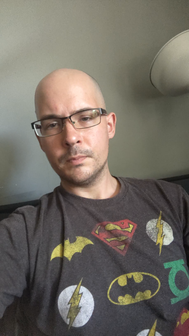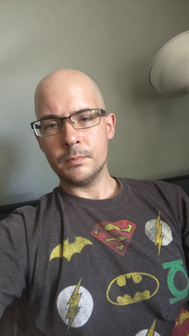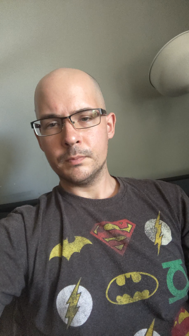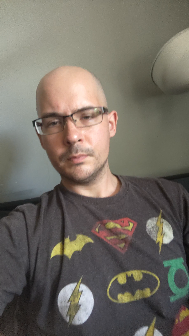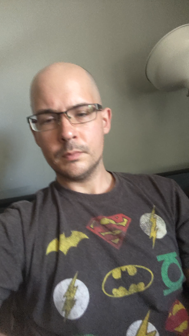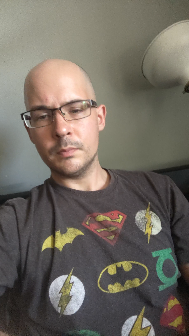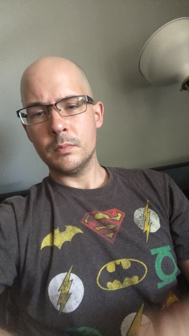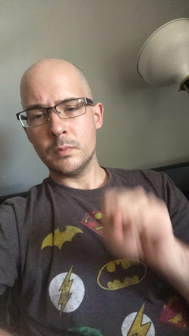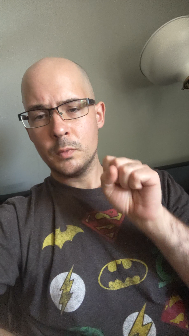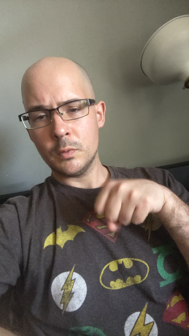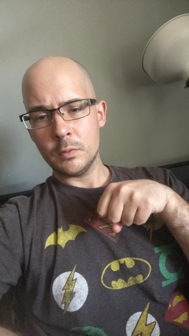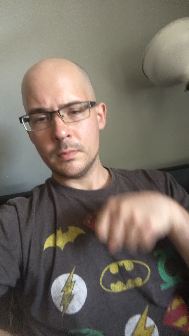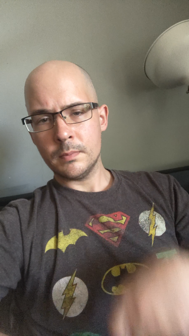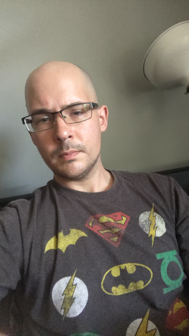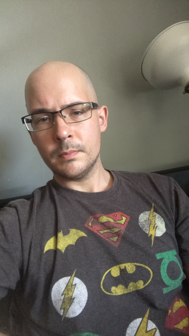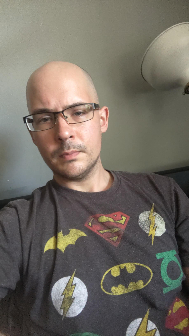could